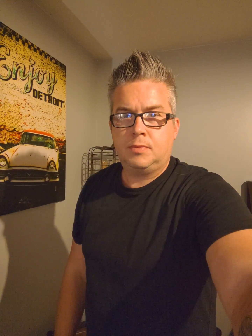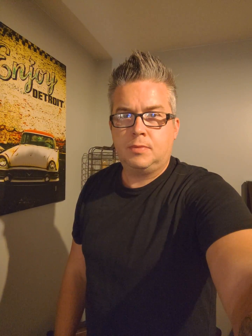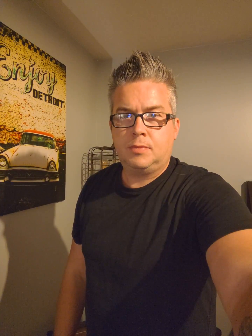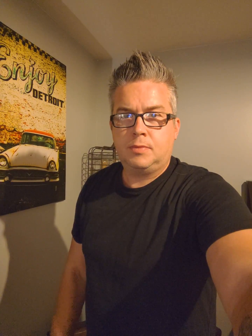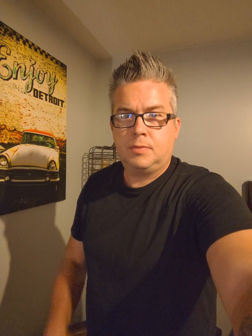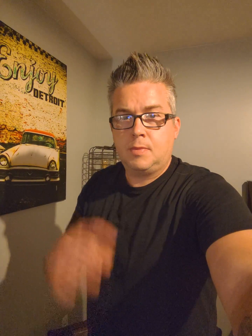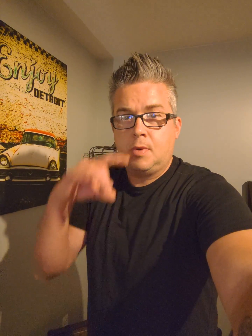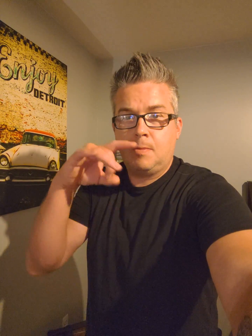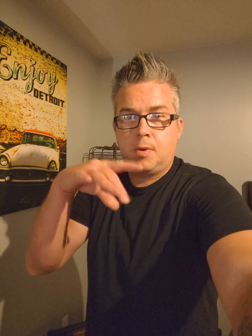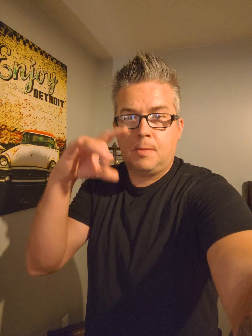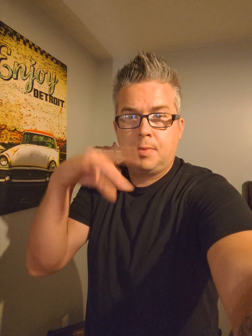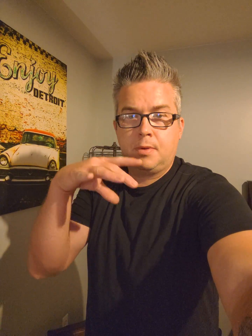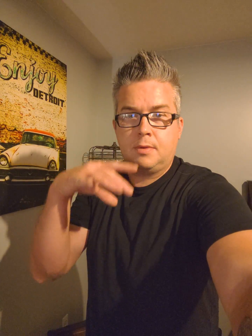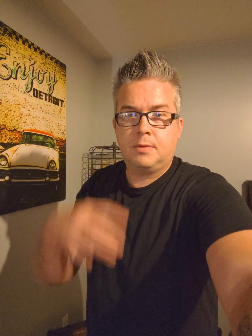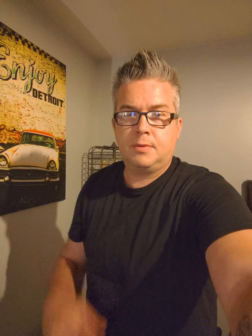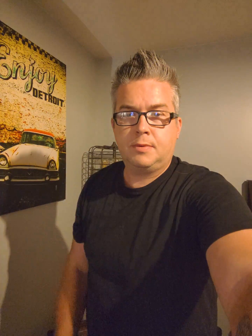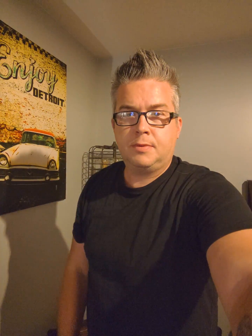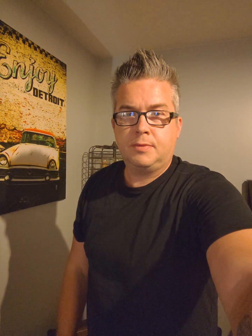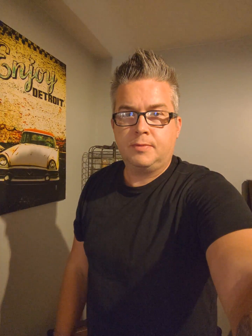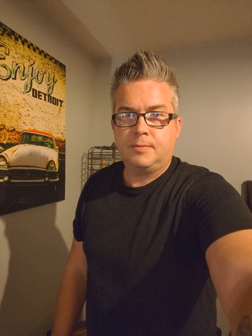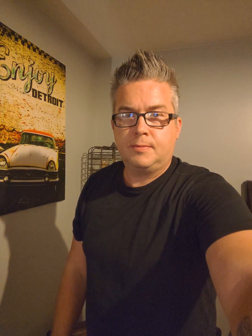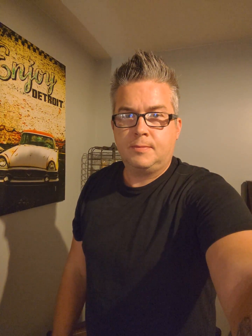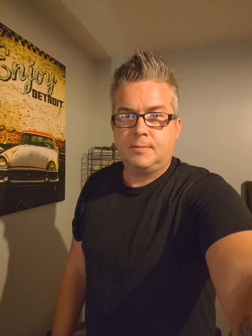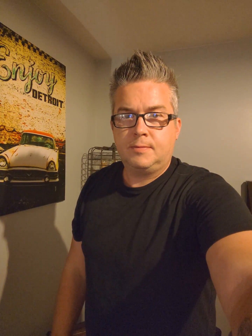pumpkin